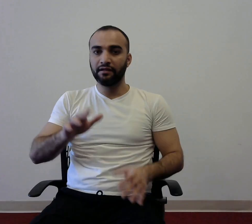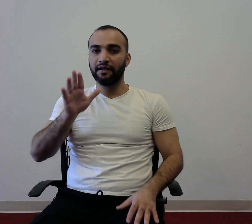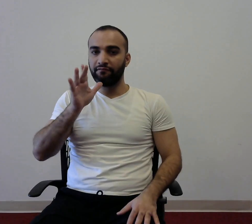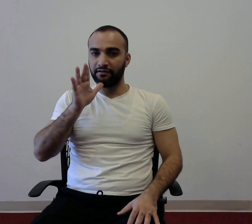vaxt